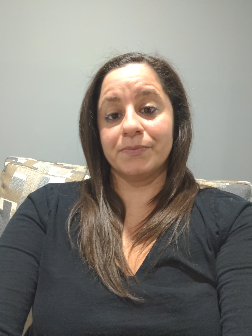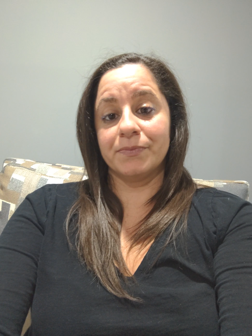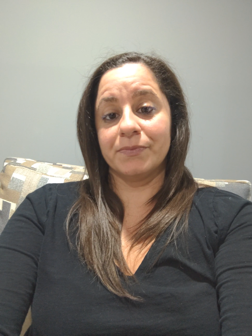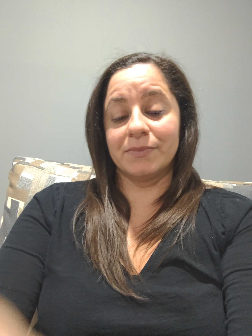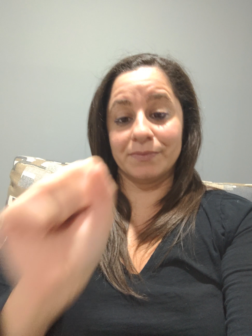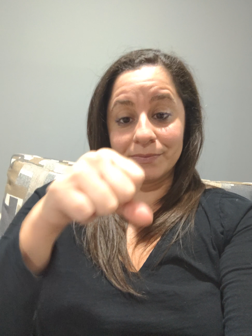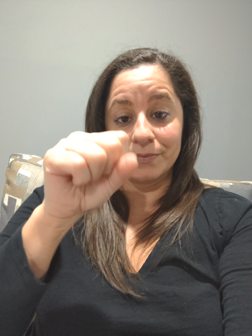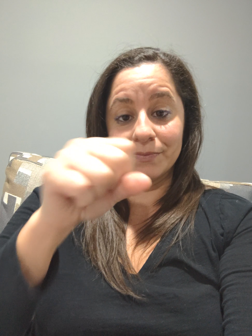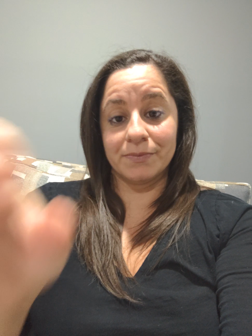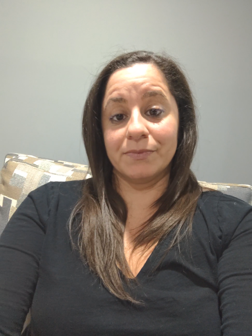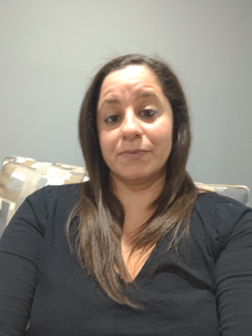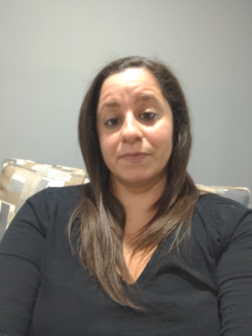yes